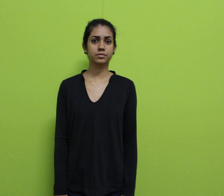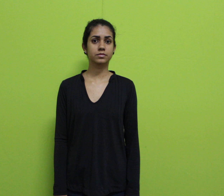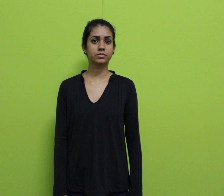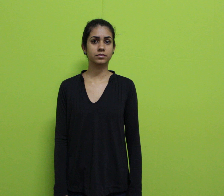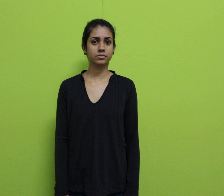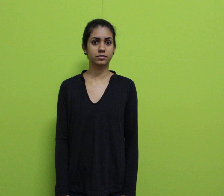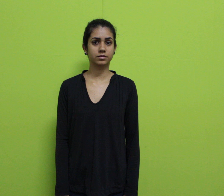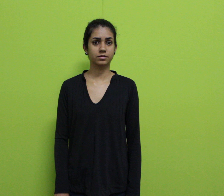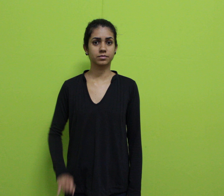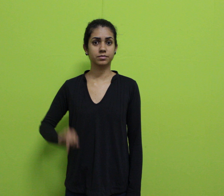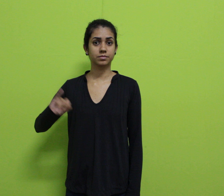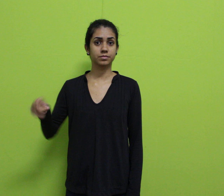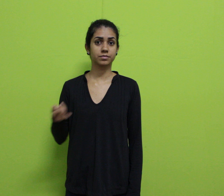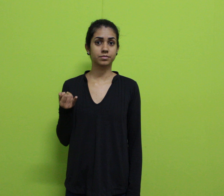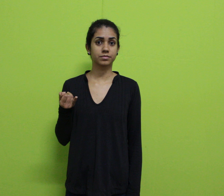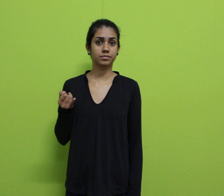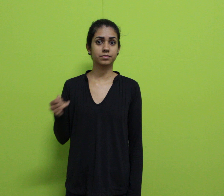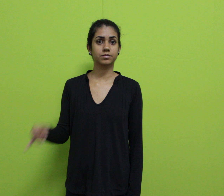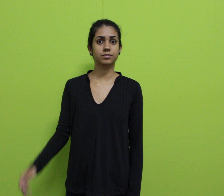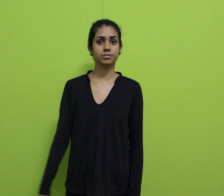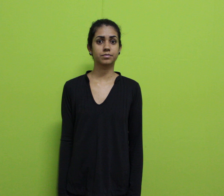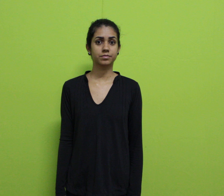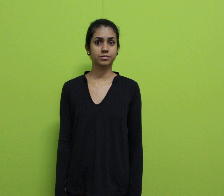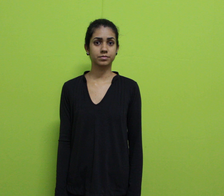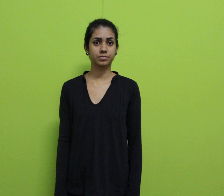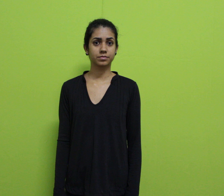aproveitar